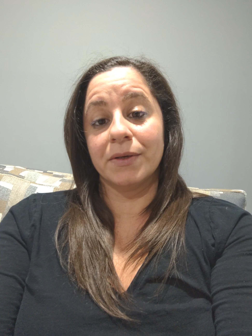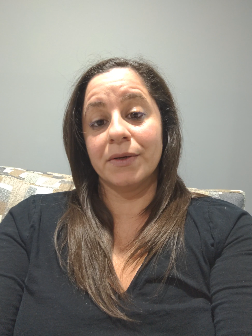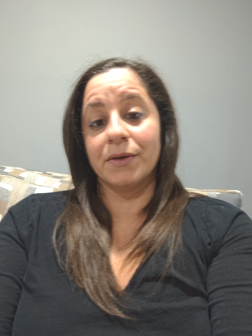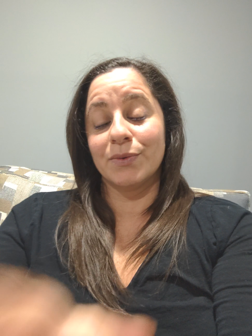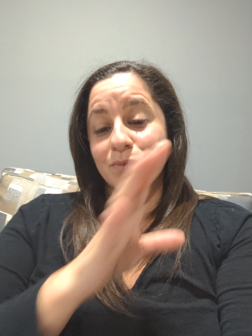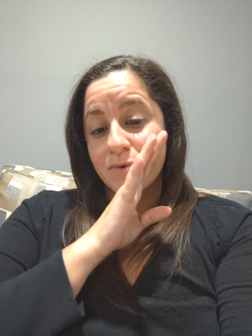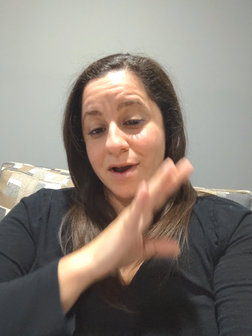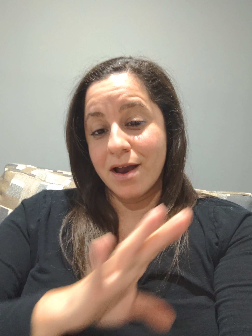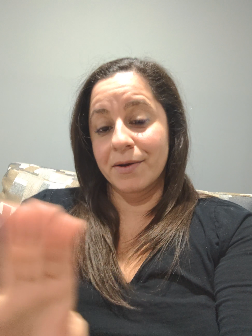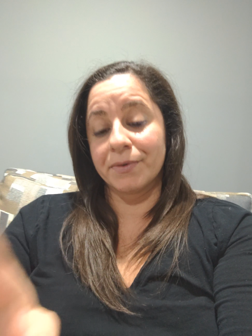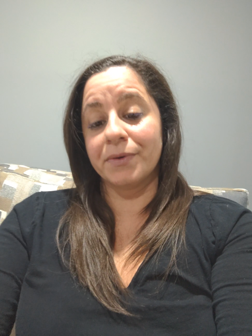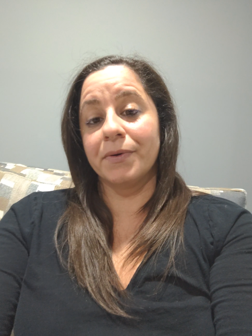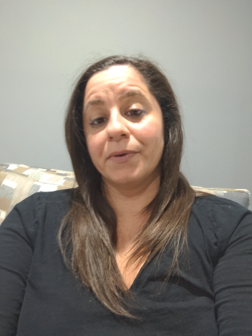quiet